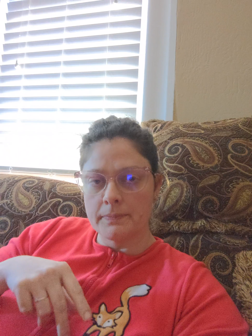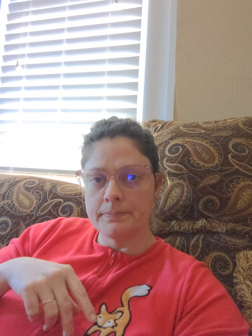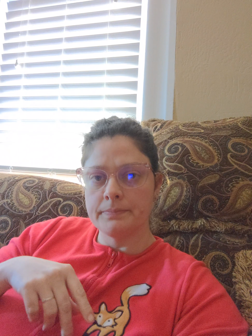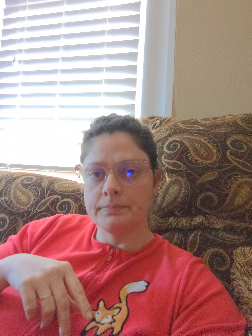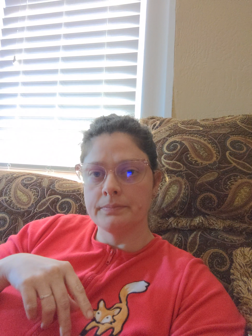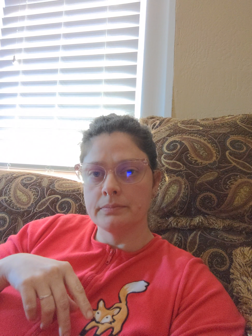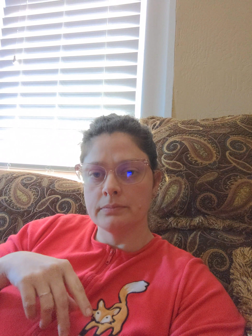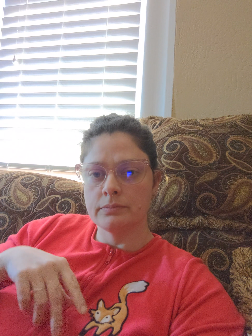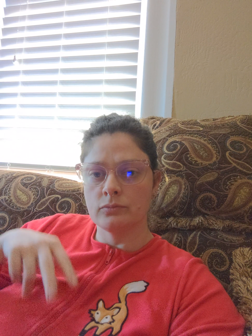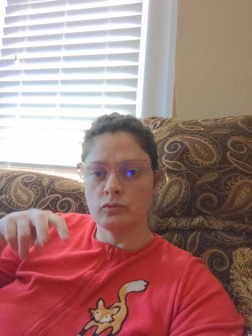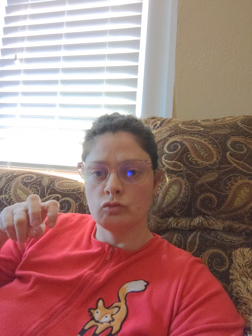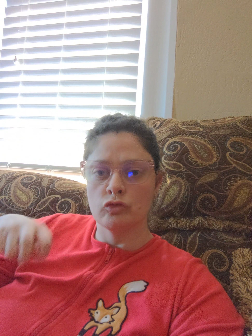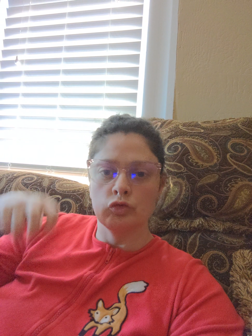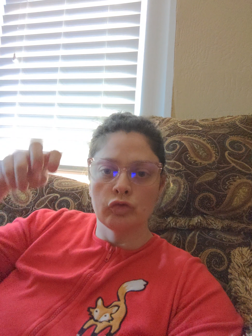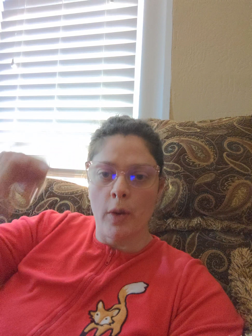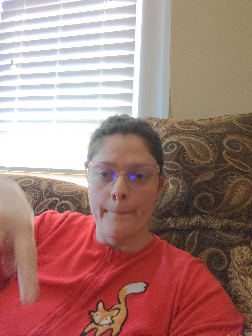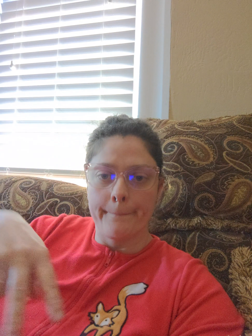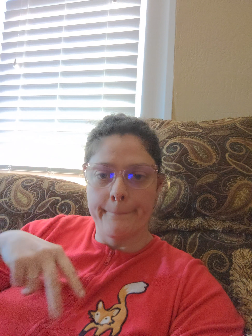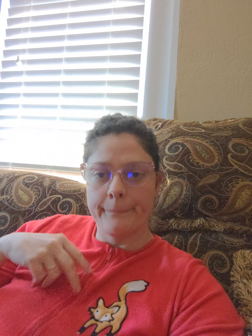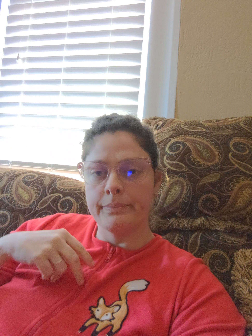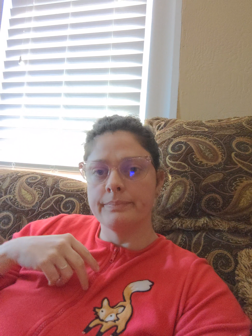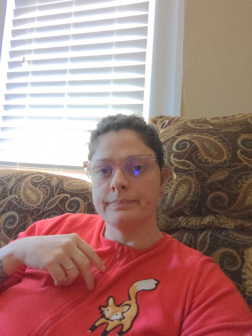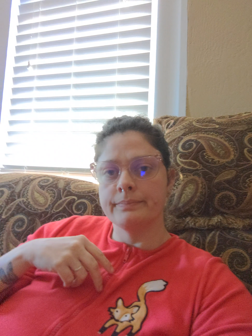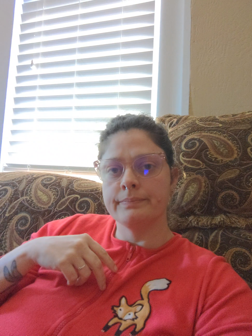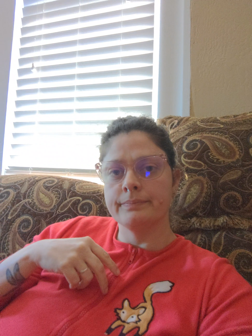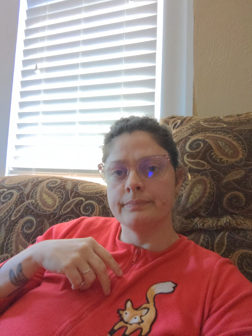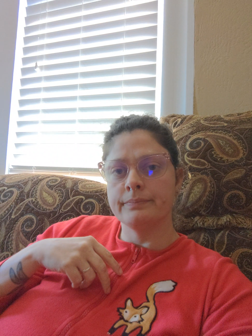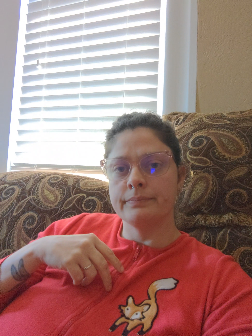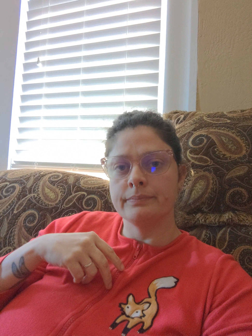jump